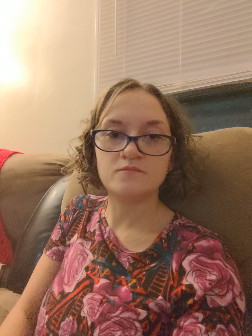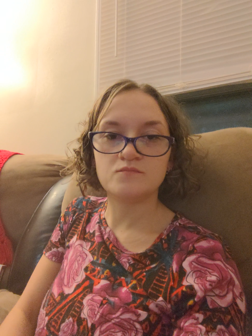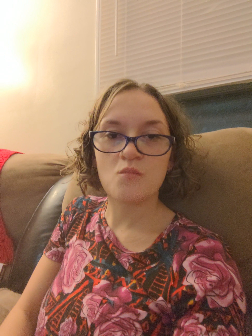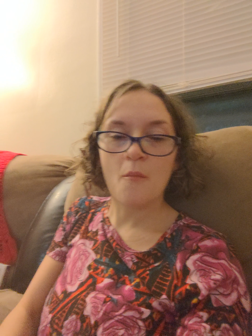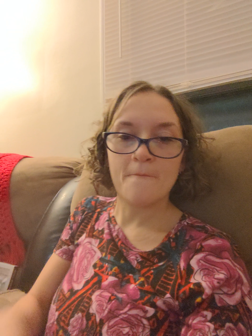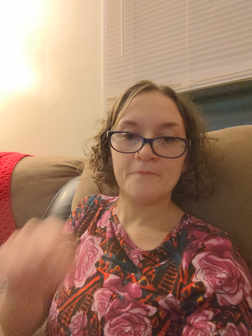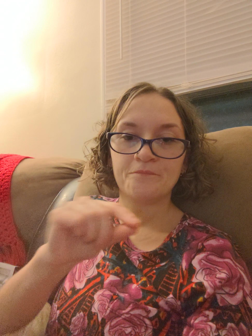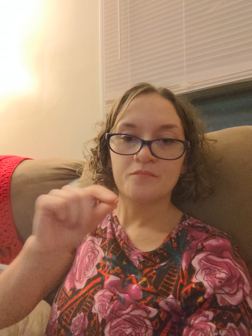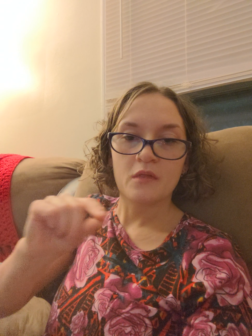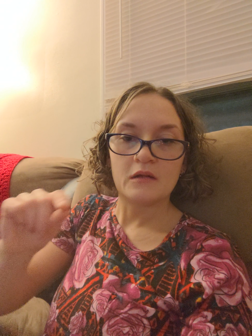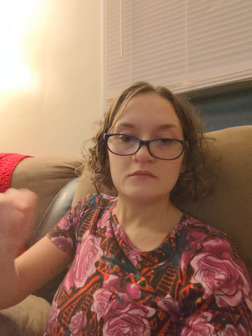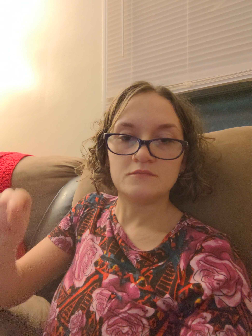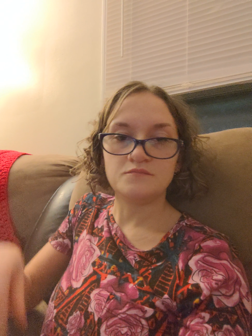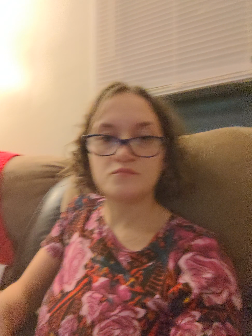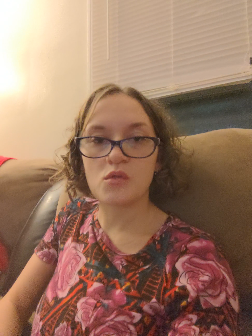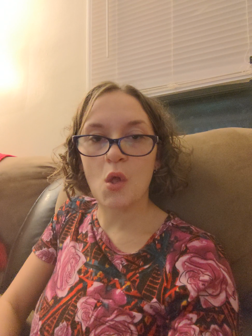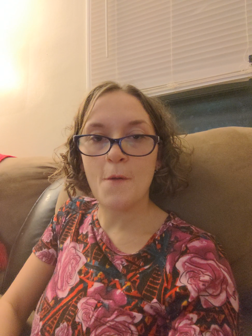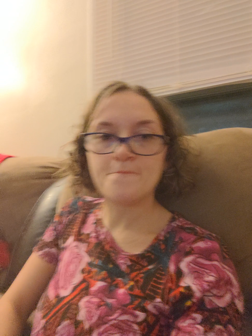pen